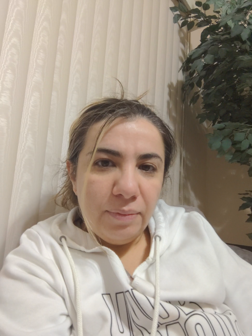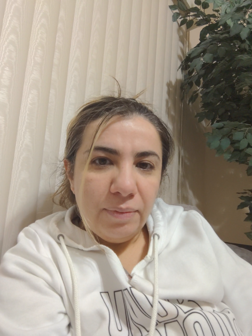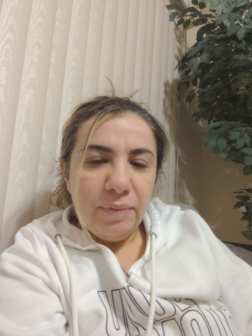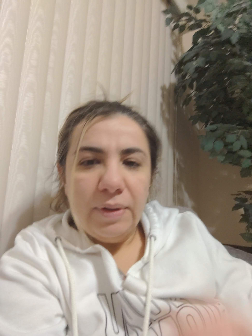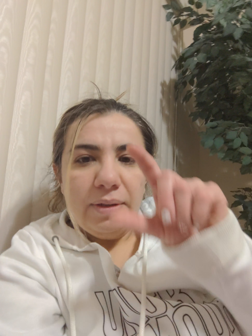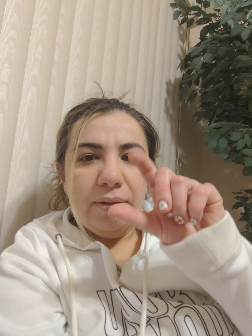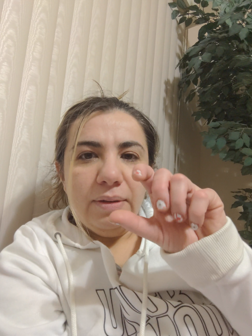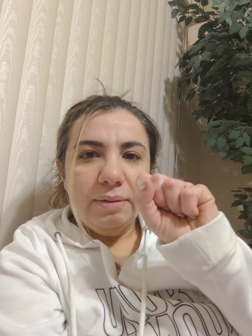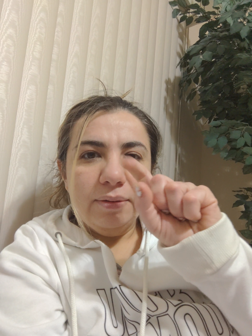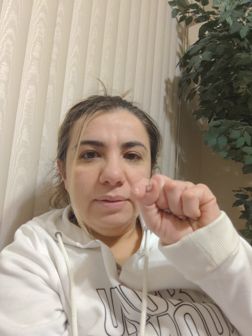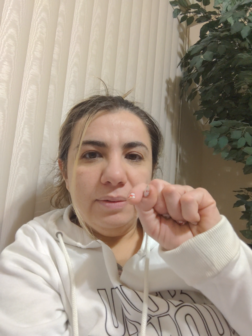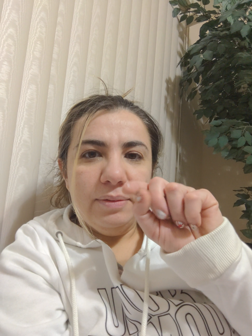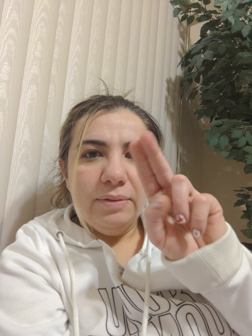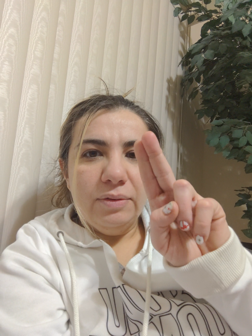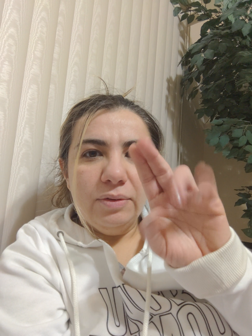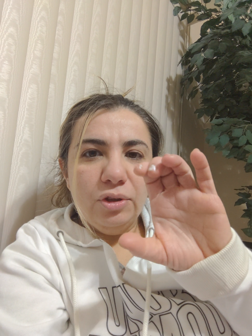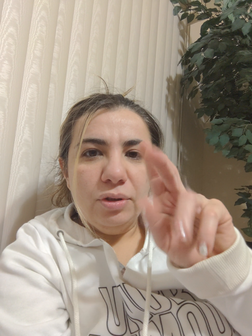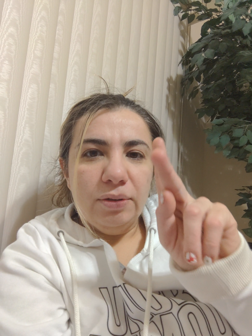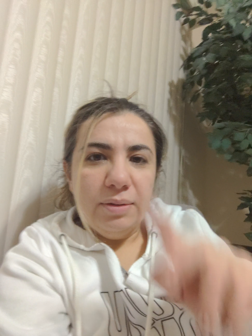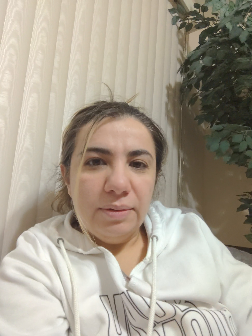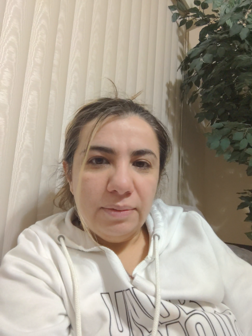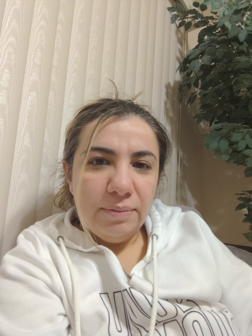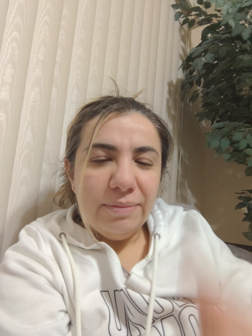stuck